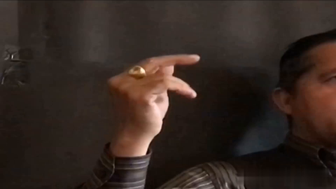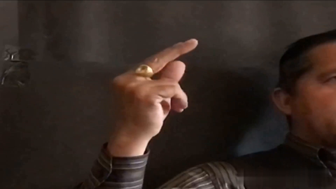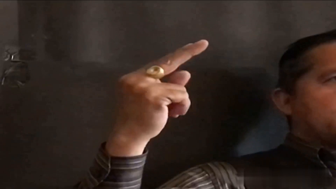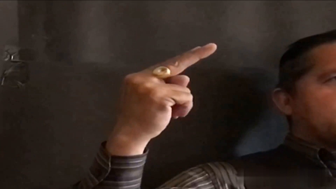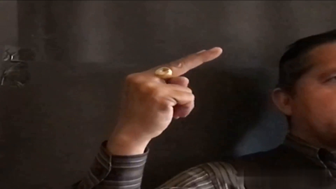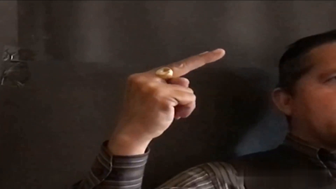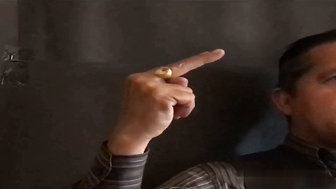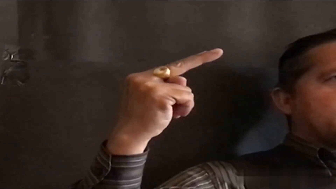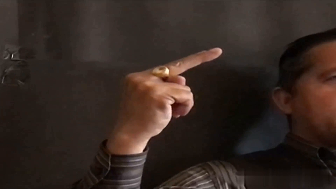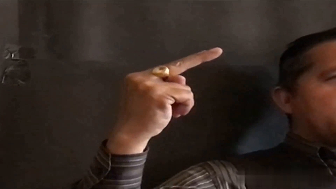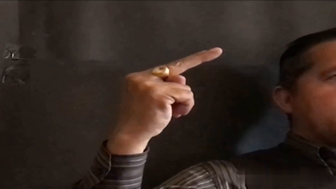थ